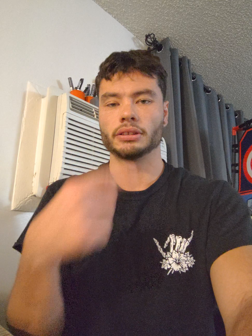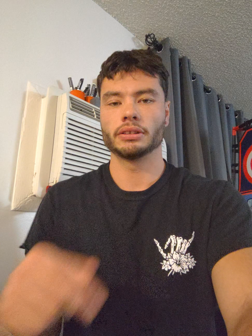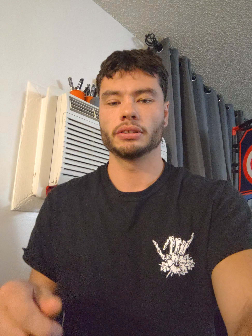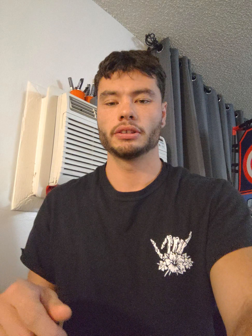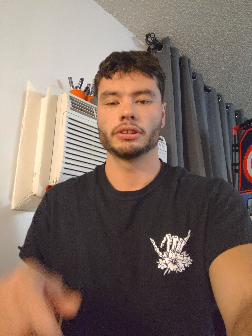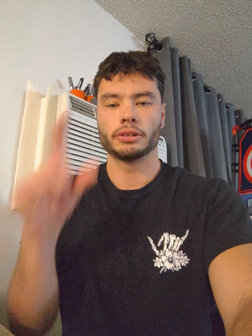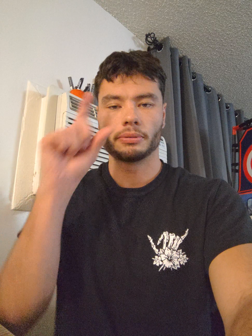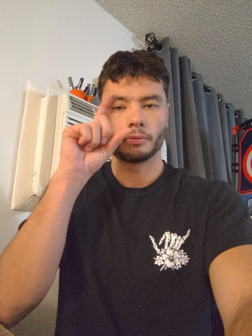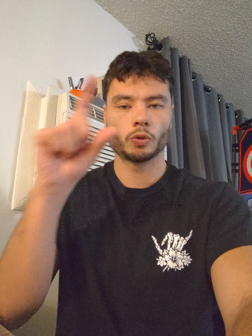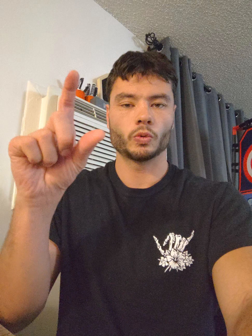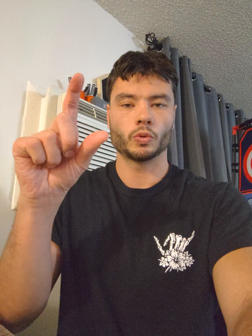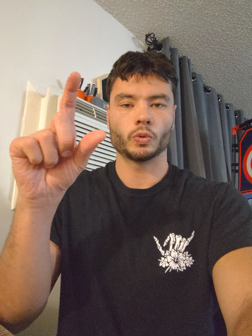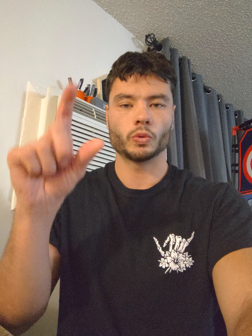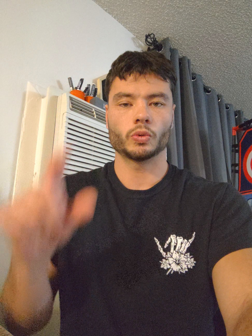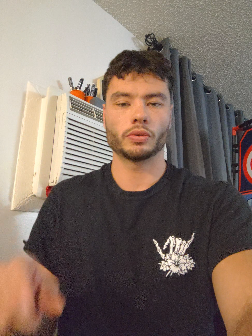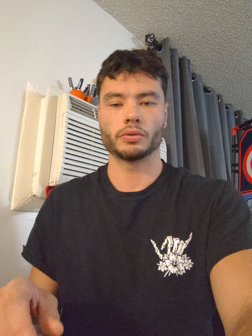moon